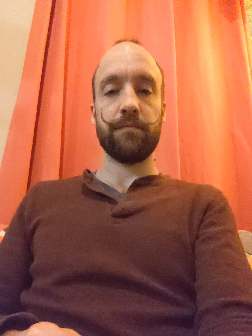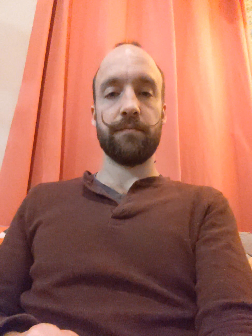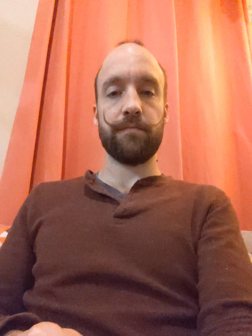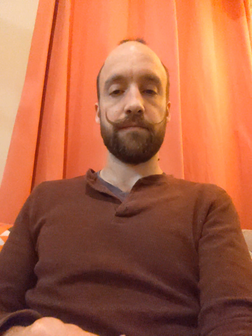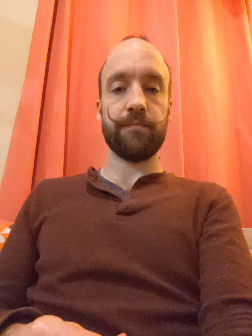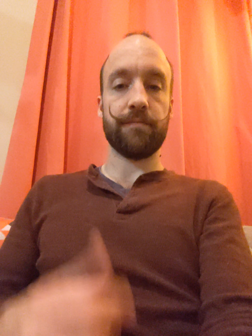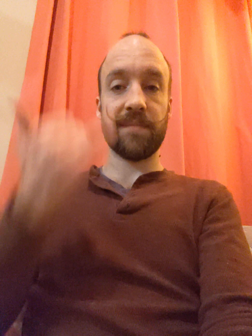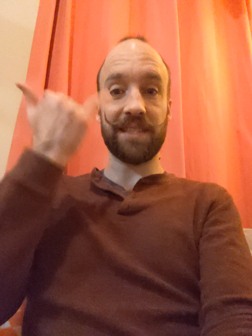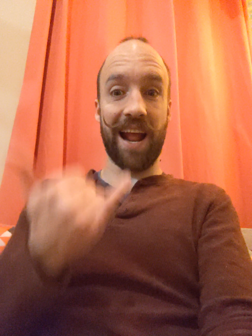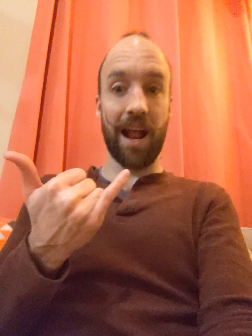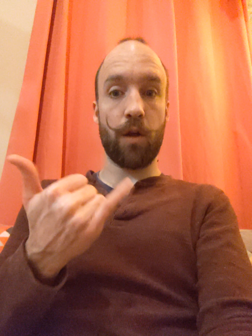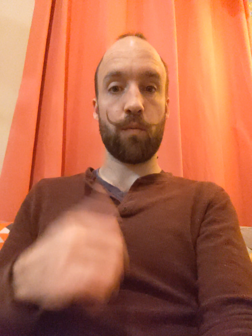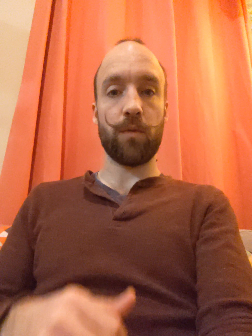now